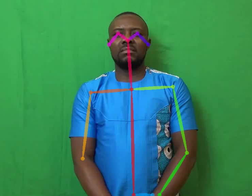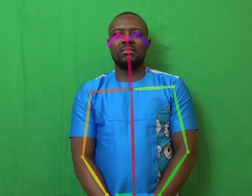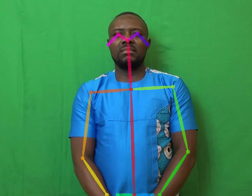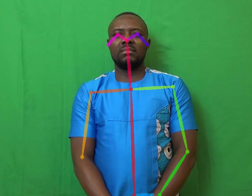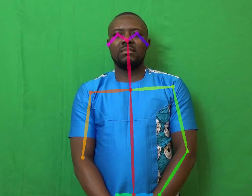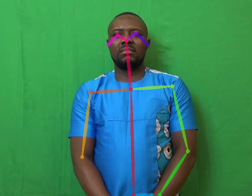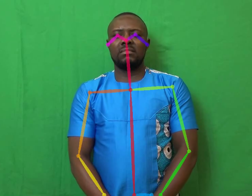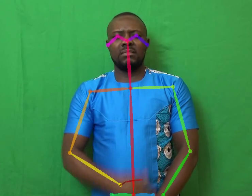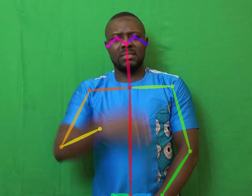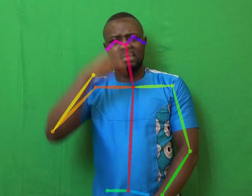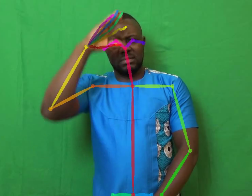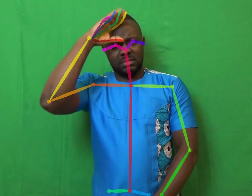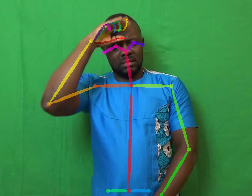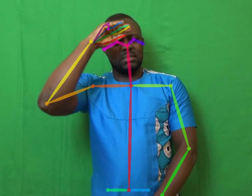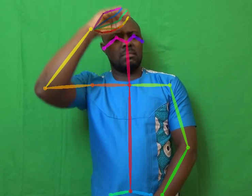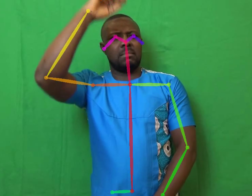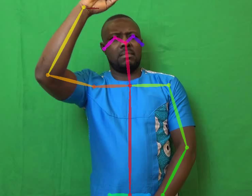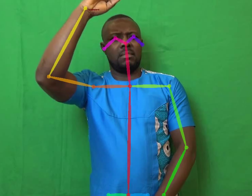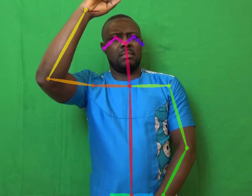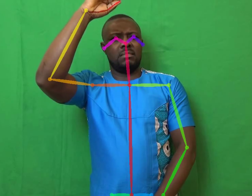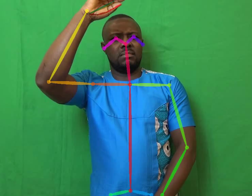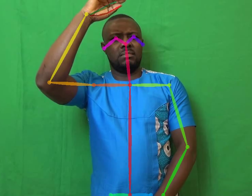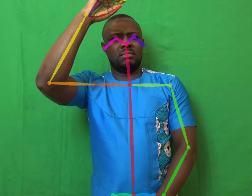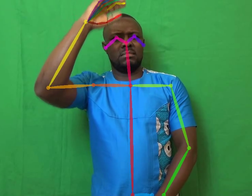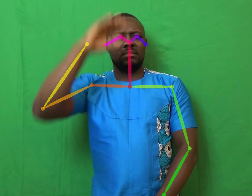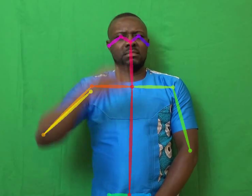man